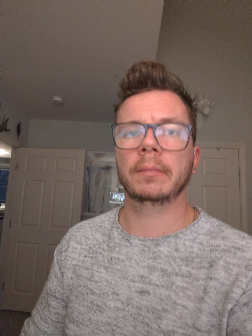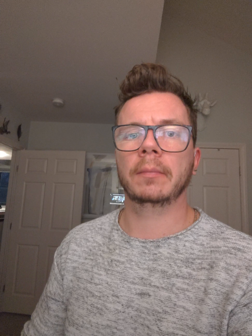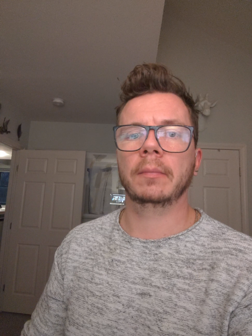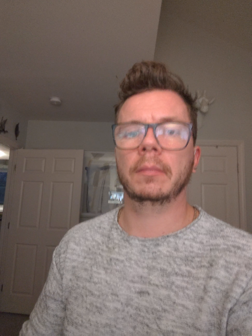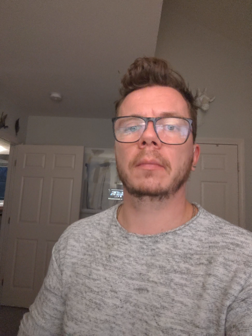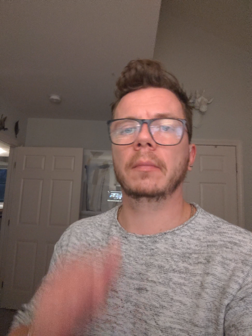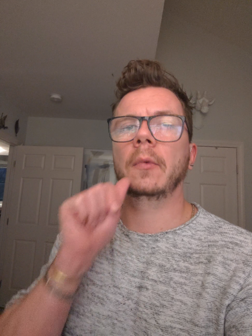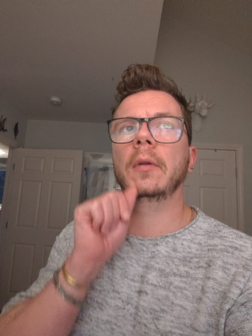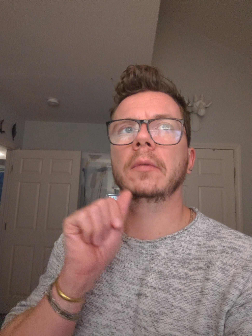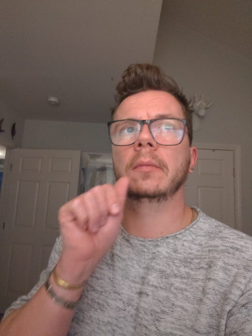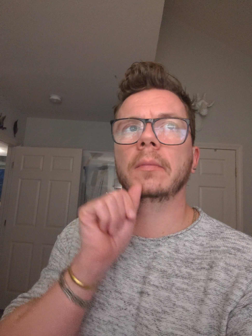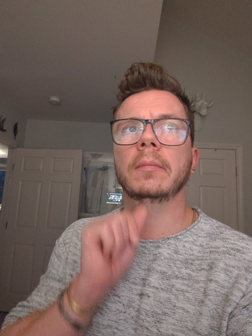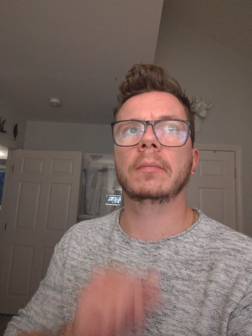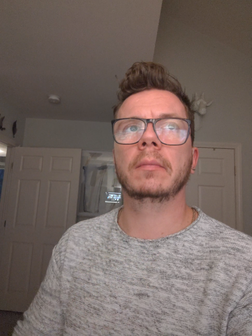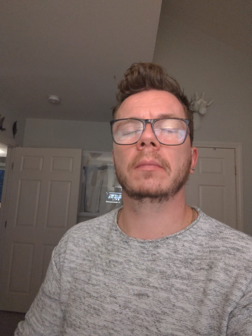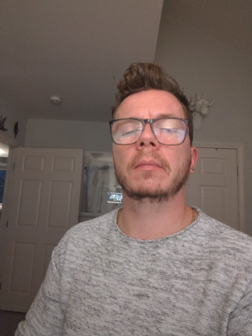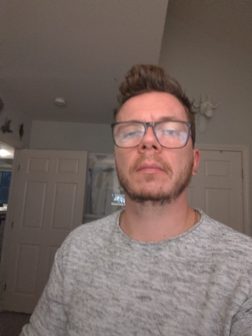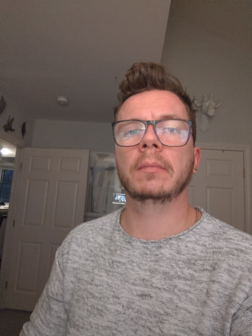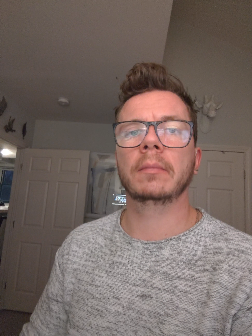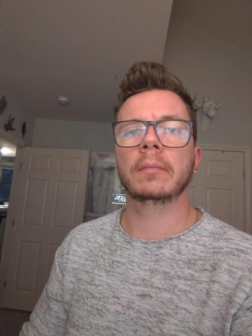aunt